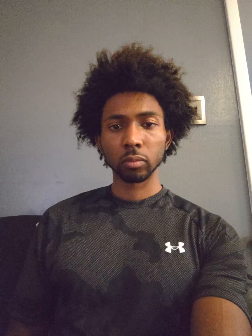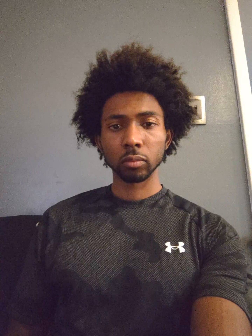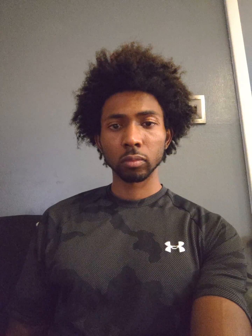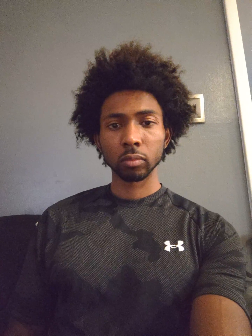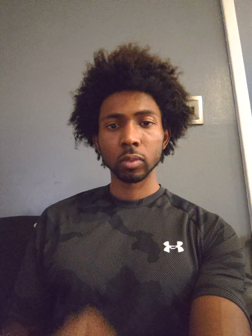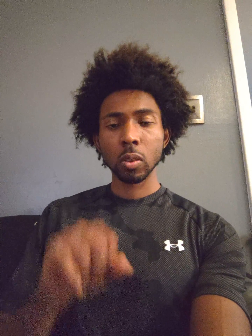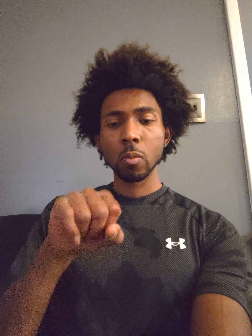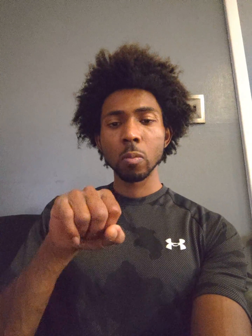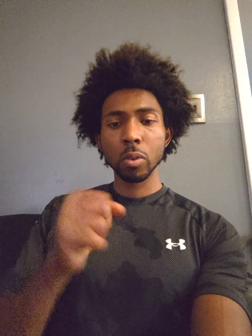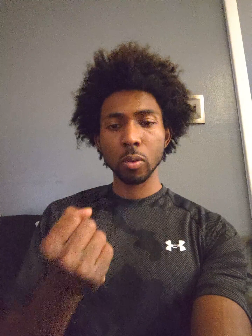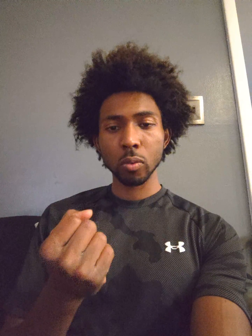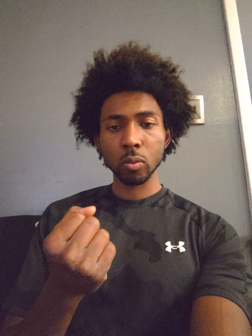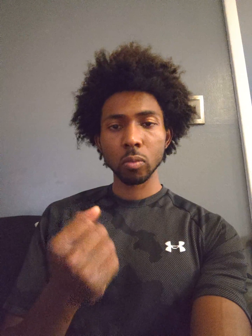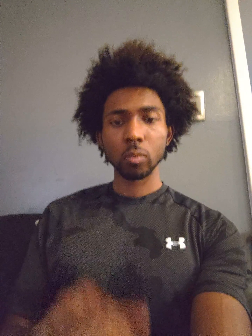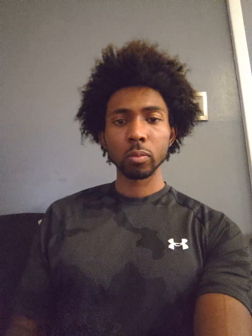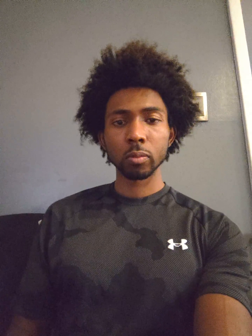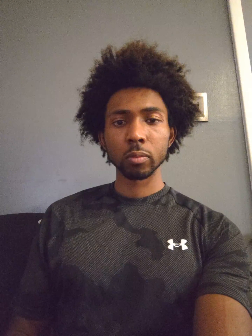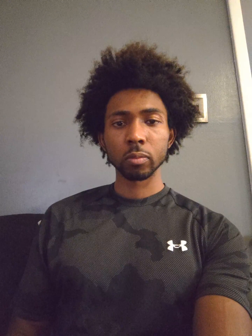break